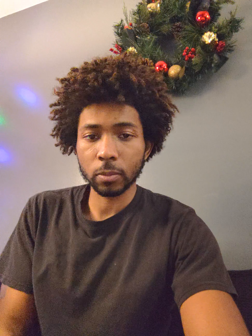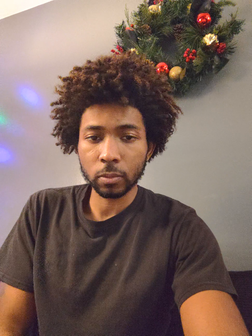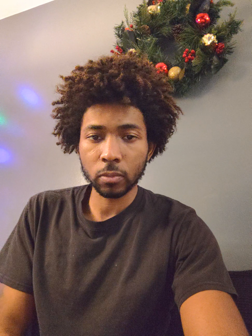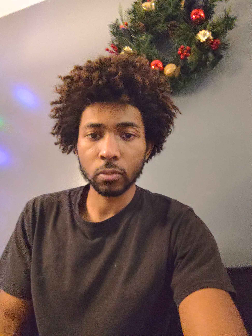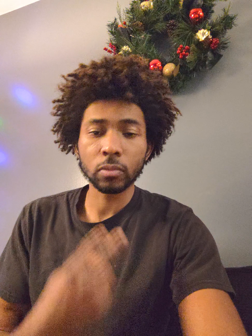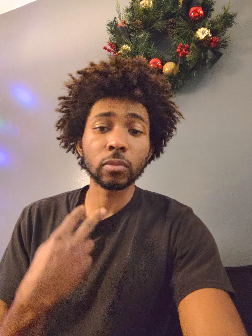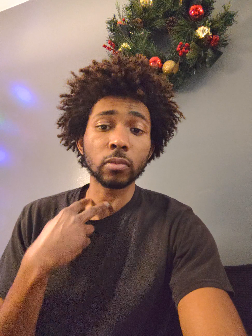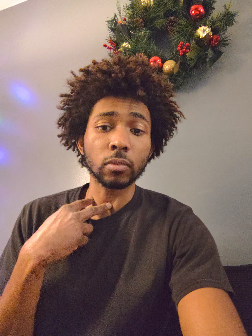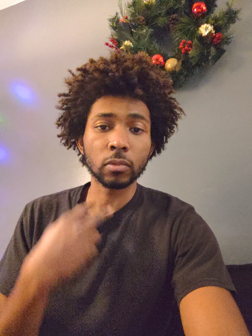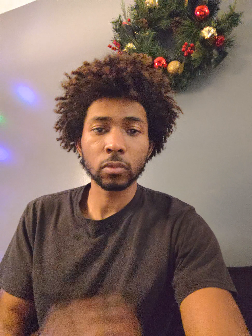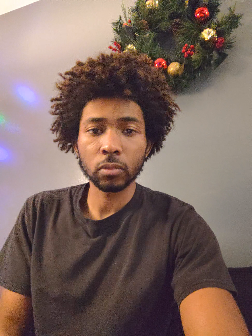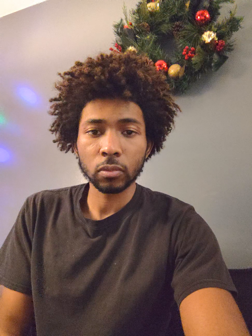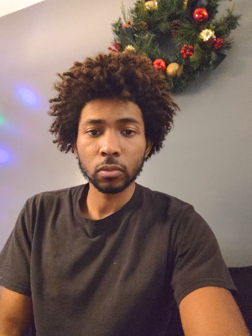stuck